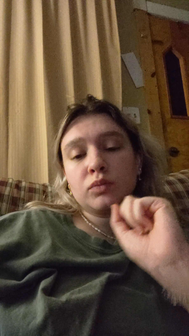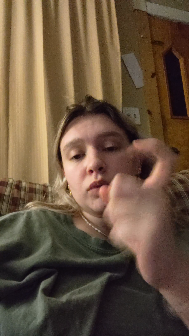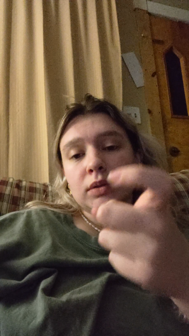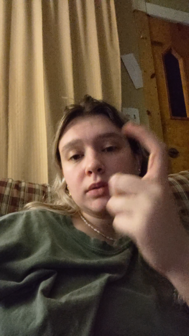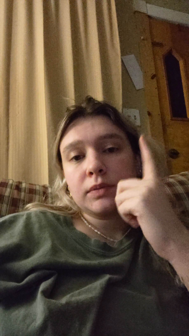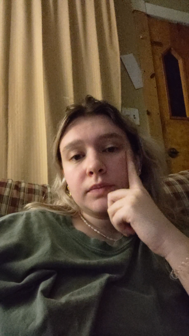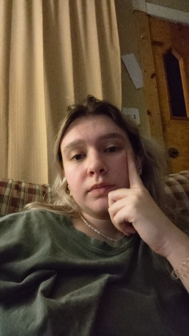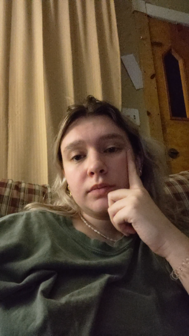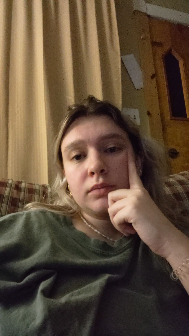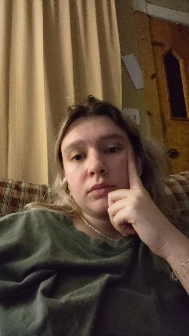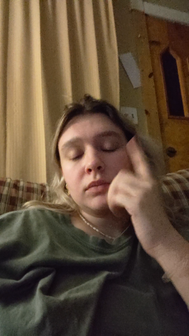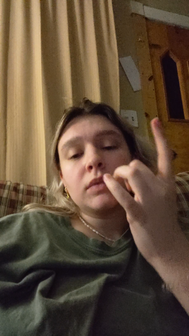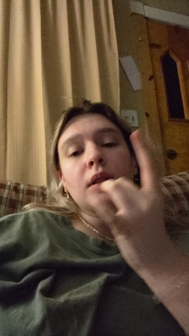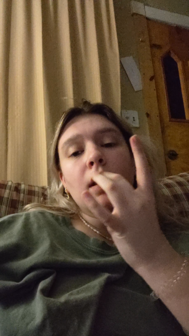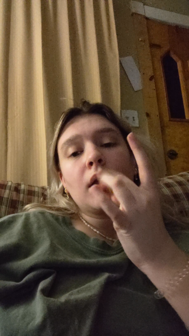light bulb